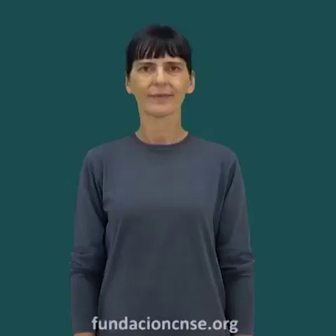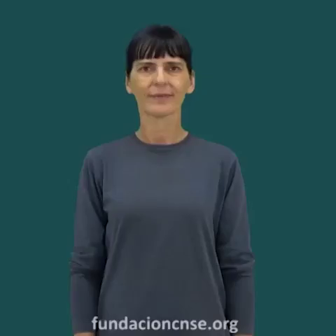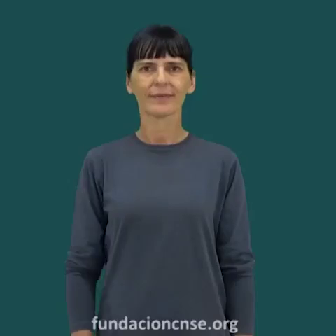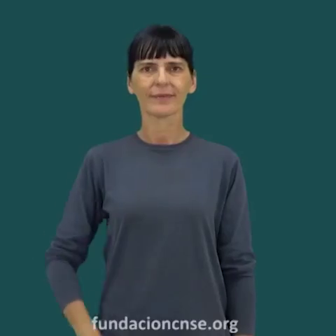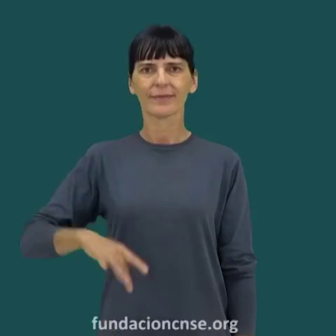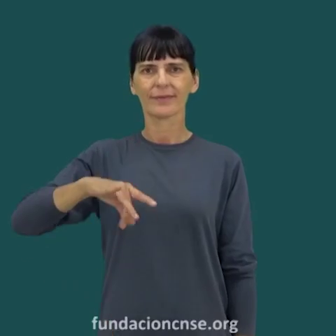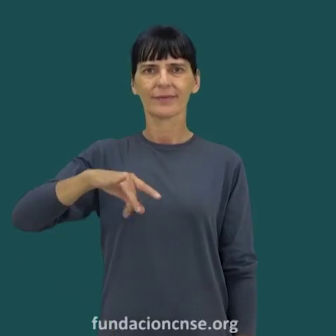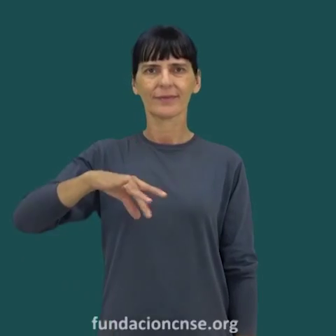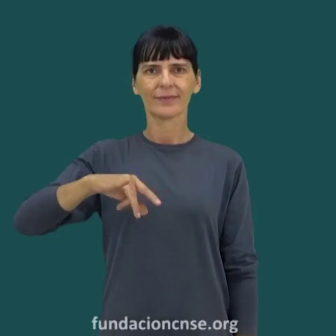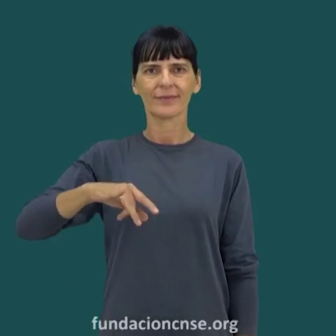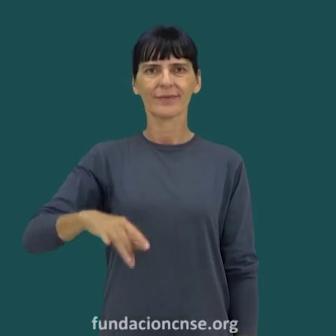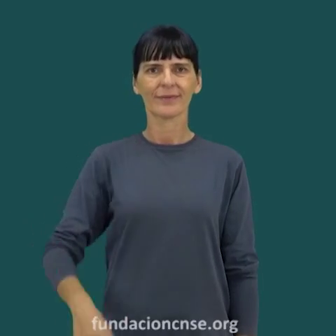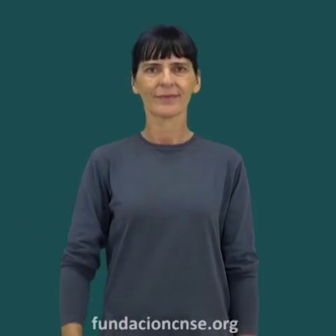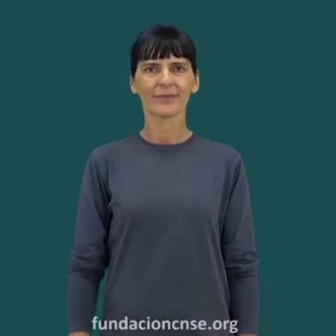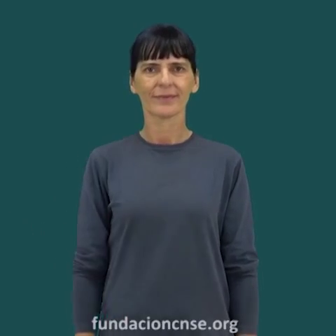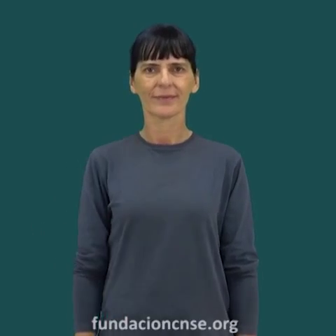azucar